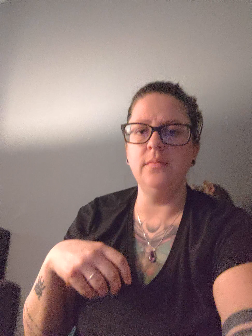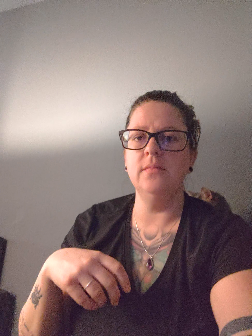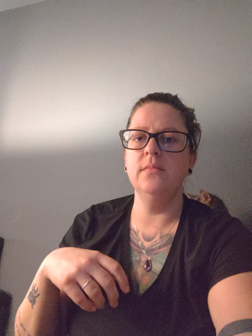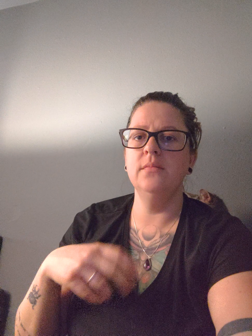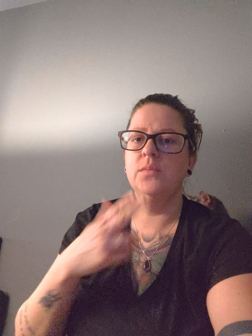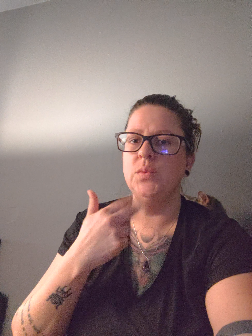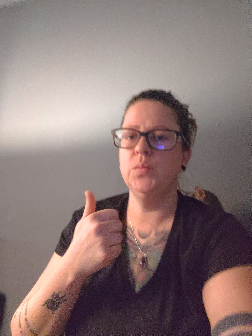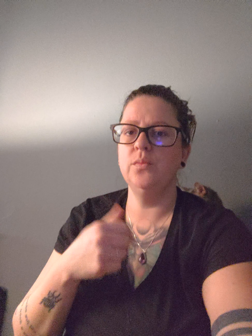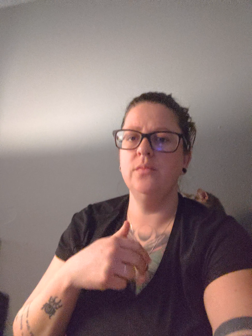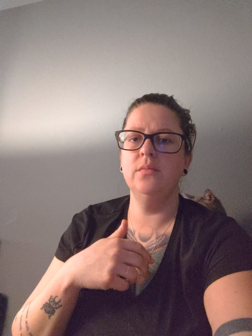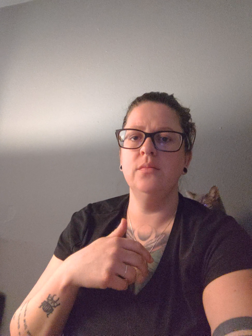cute